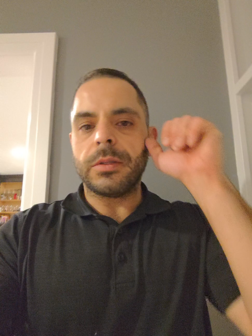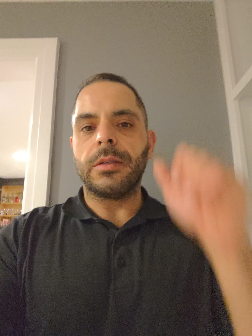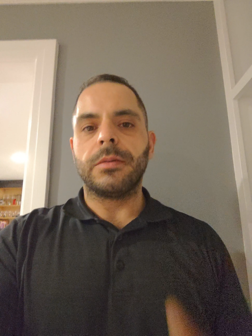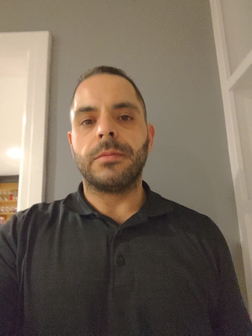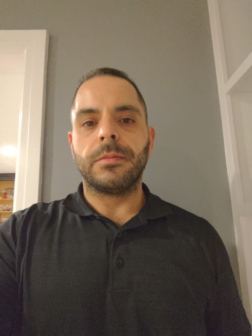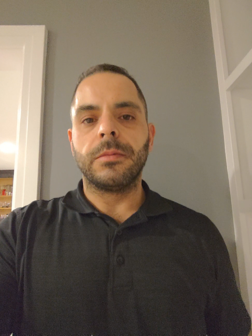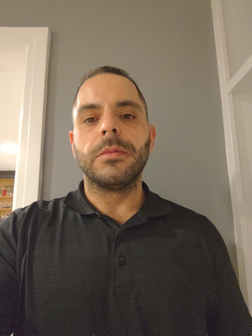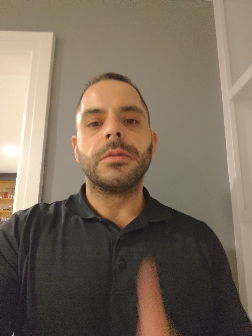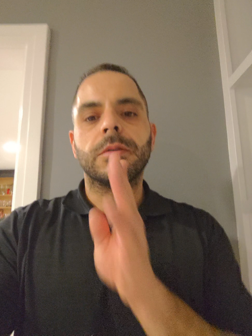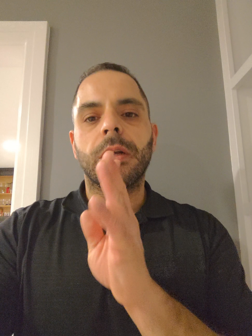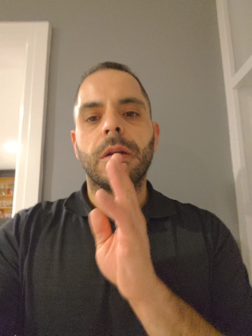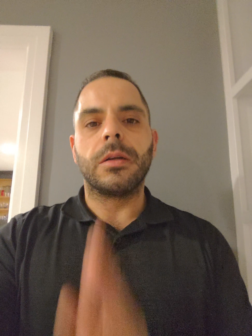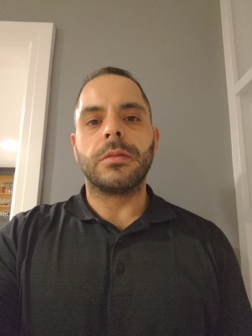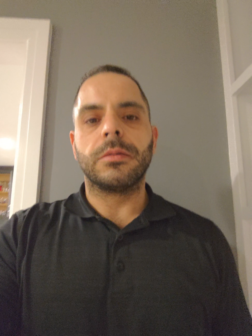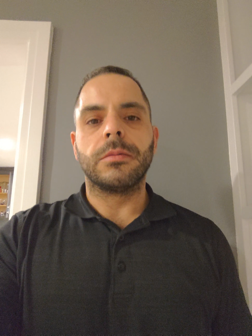talk